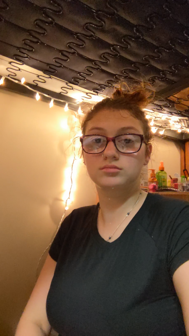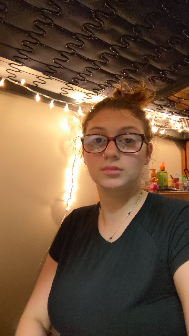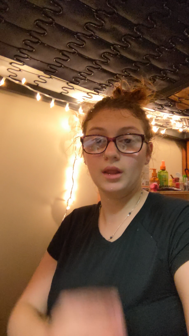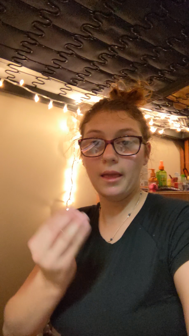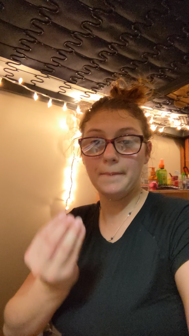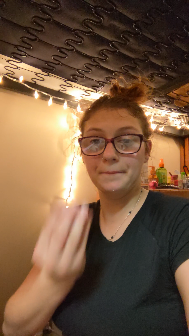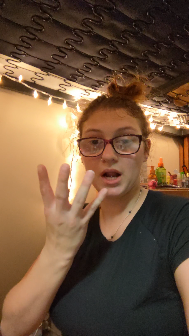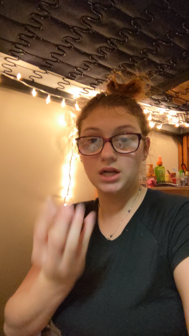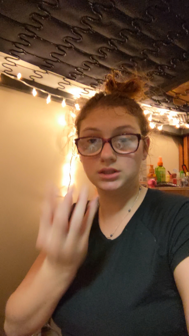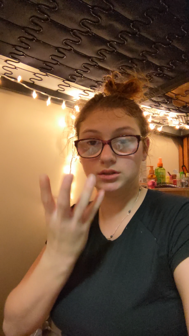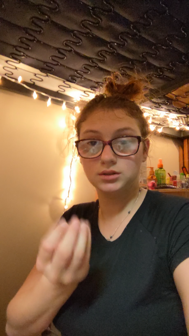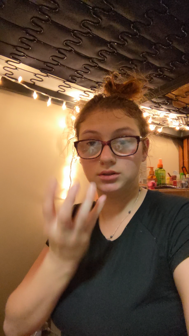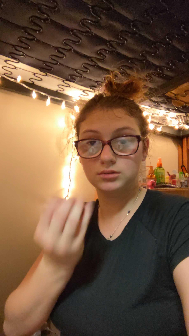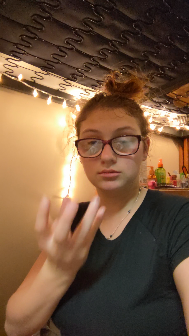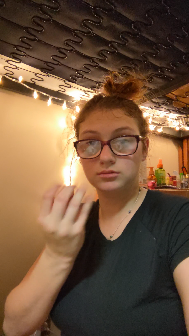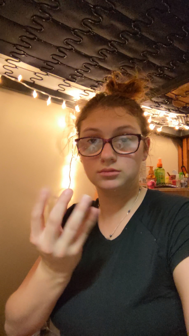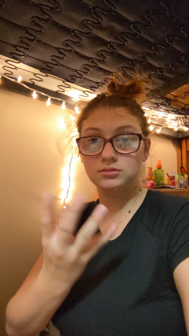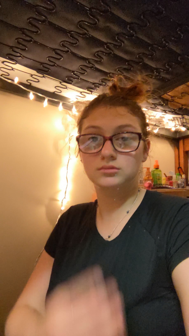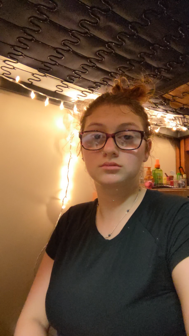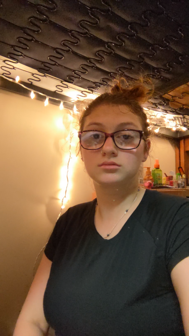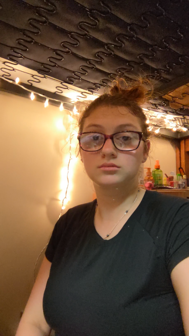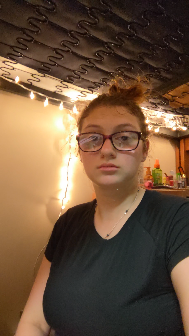plants